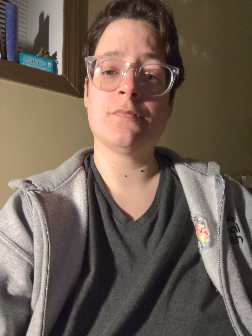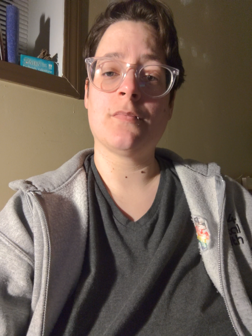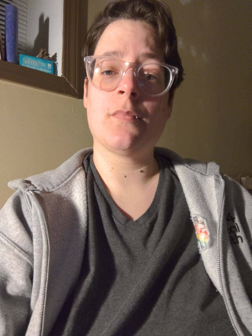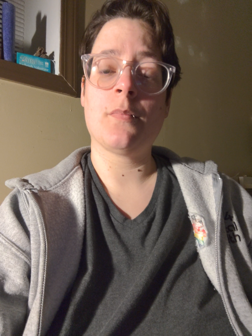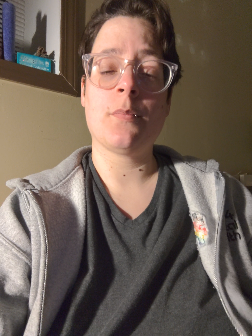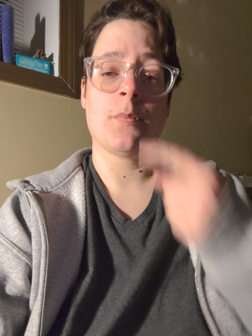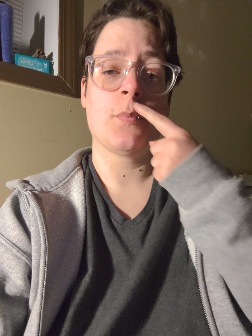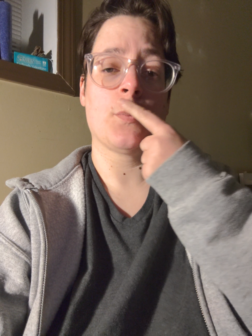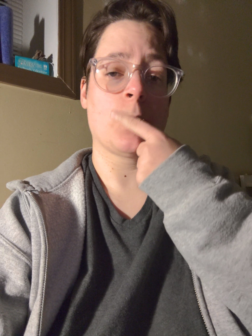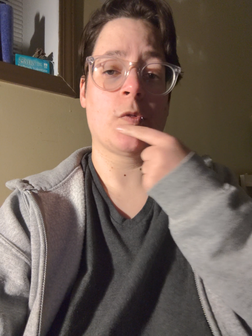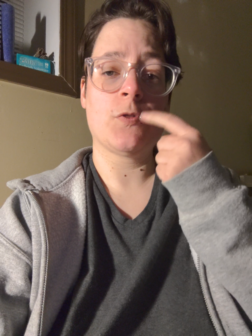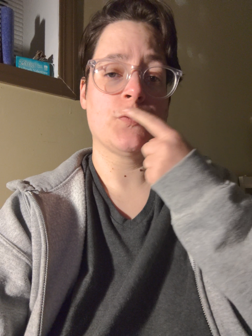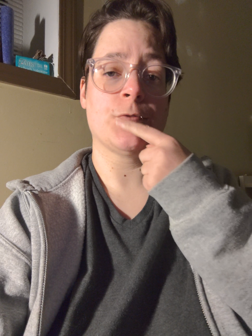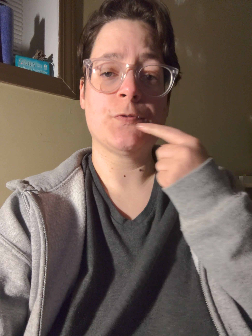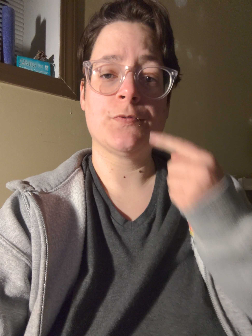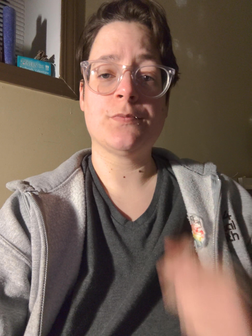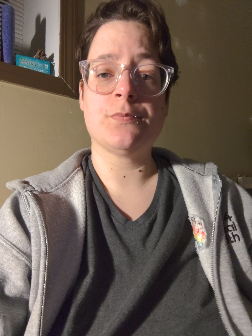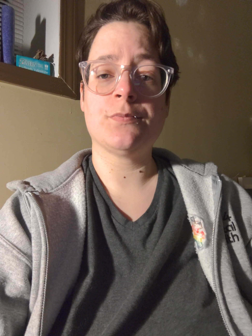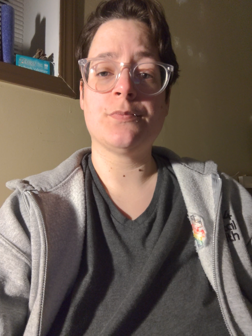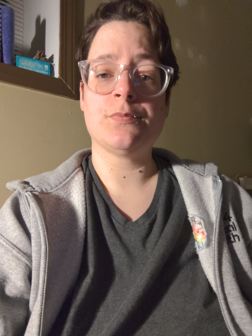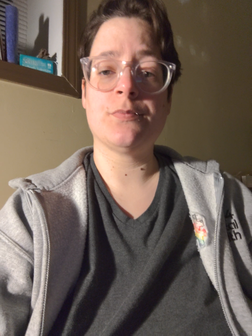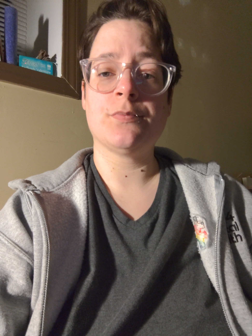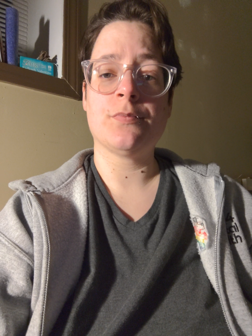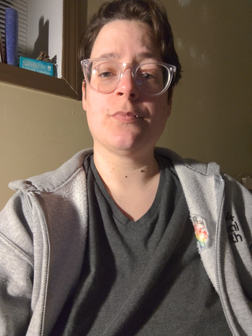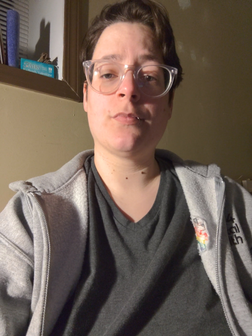mouth